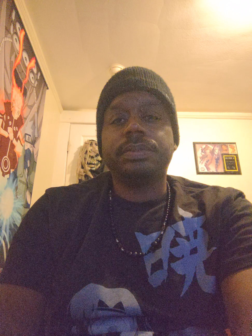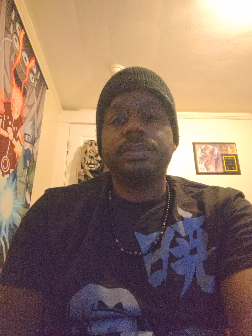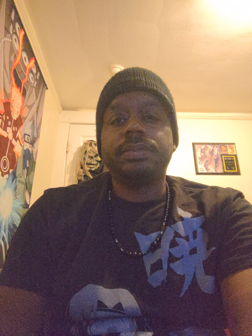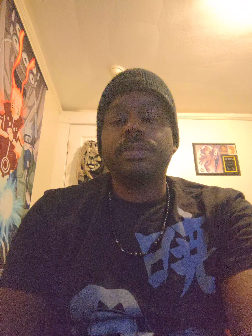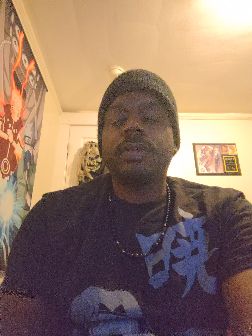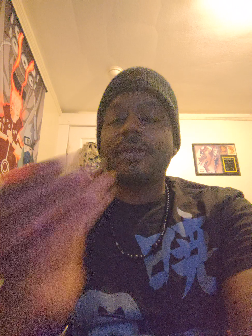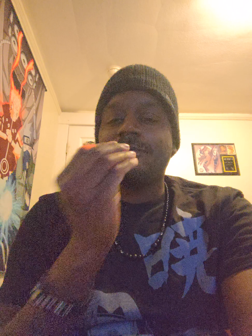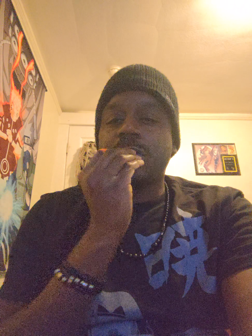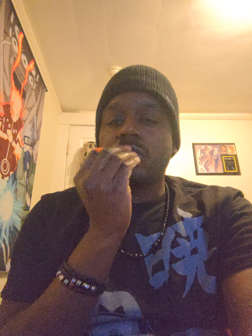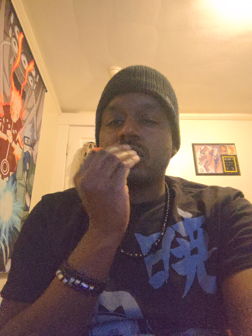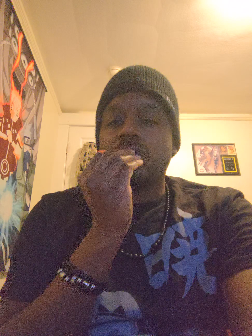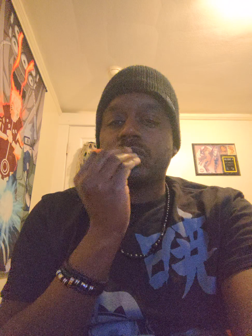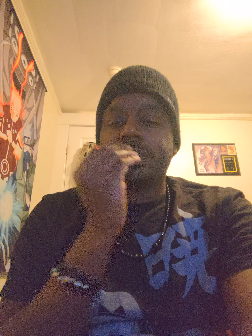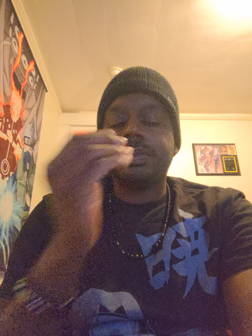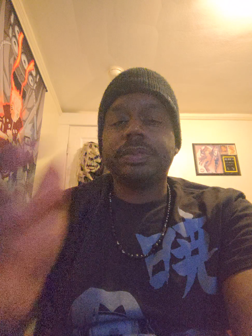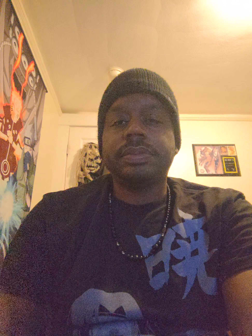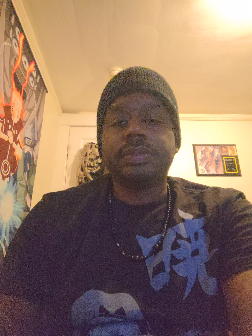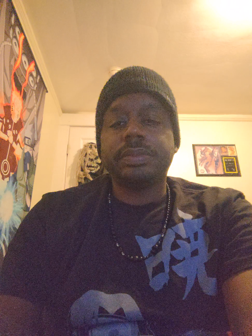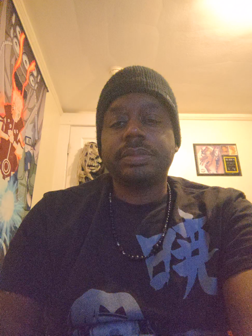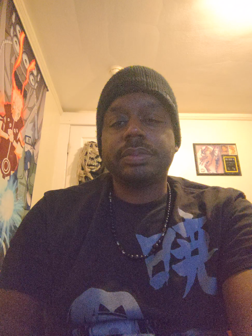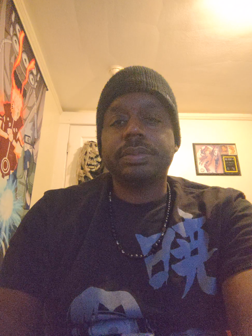food